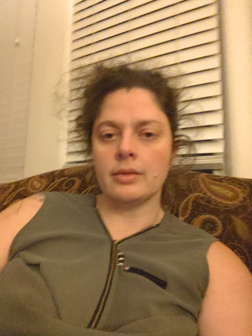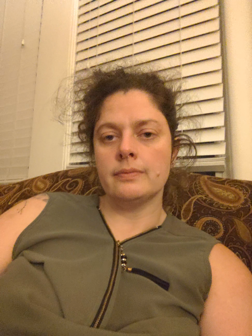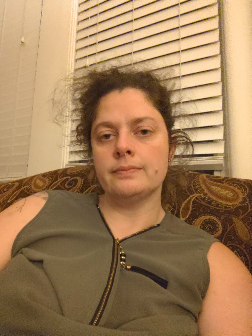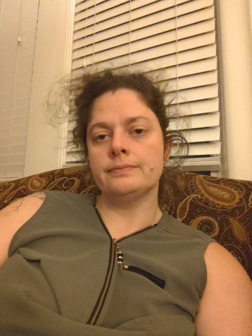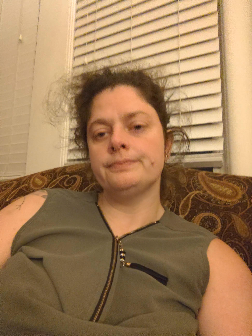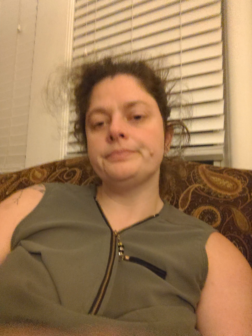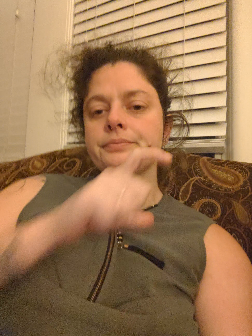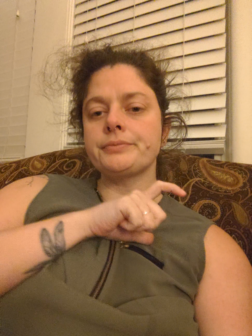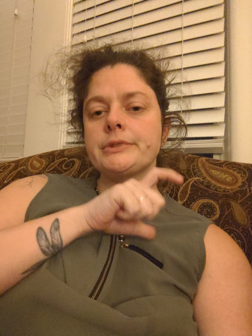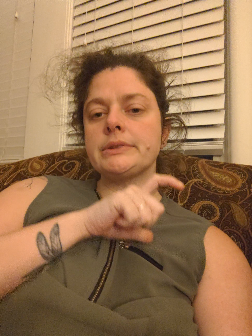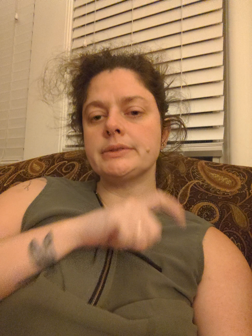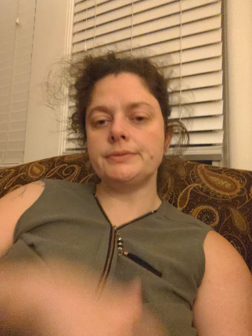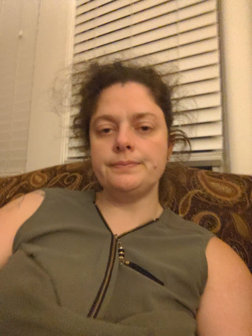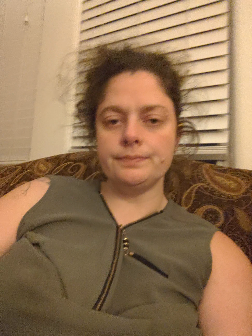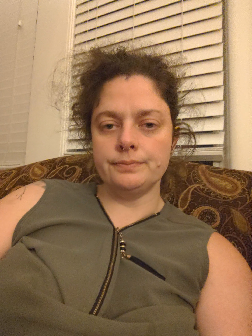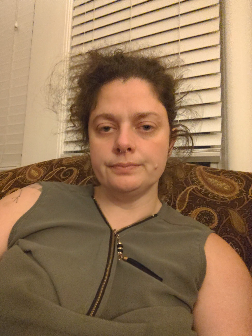police